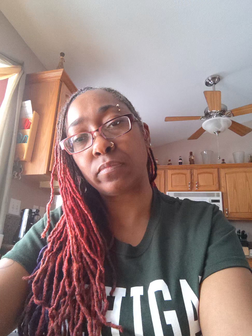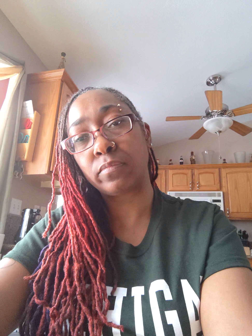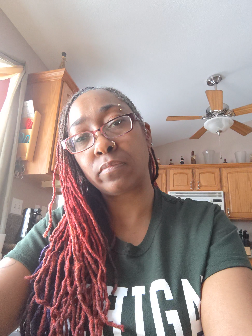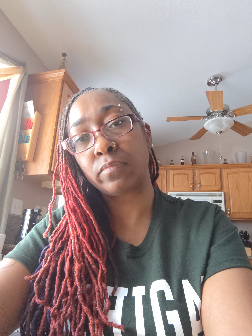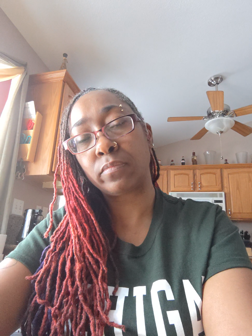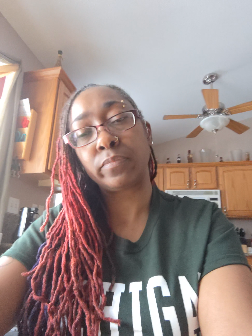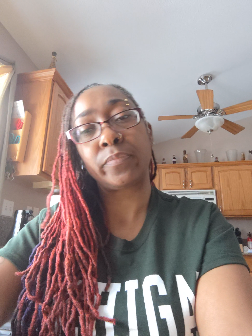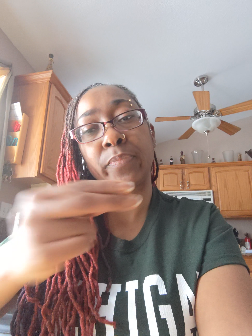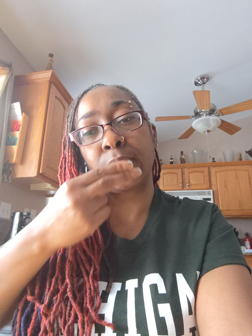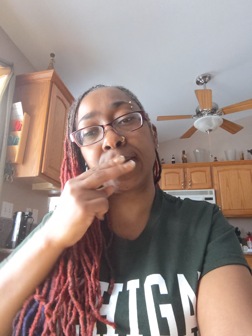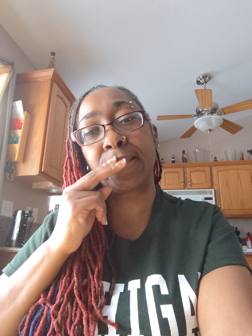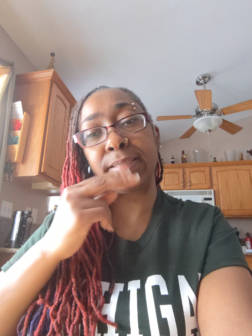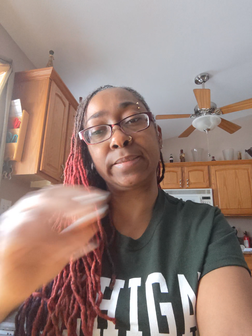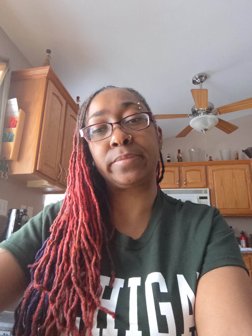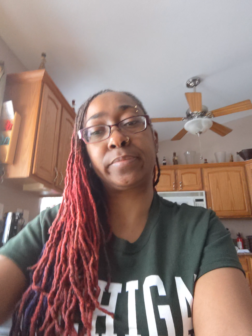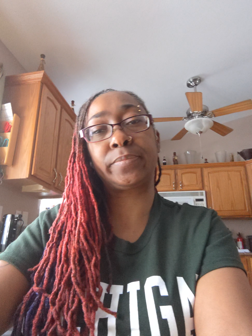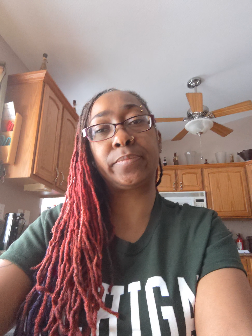kiss